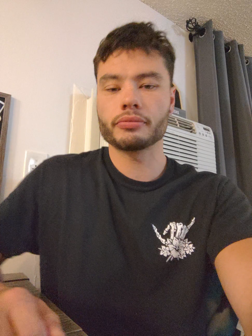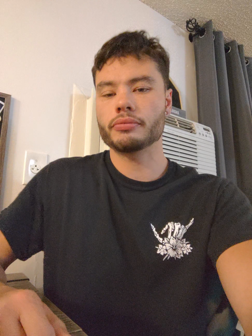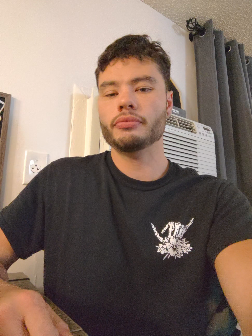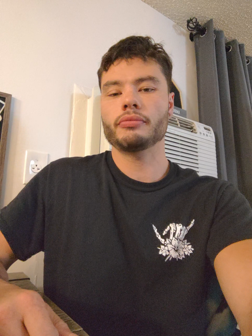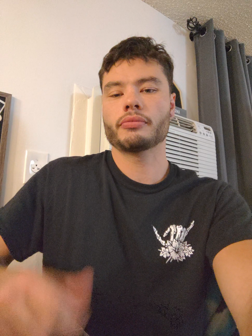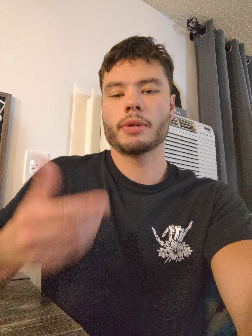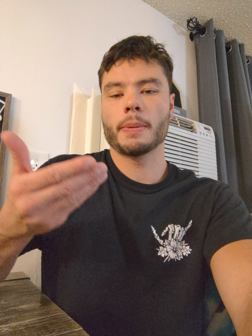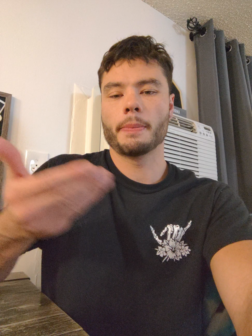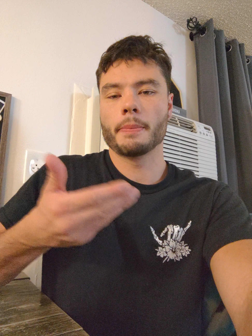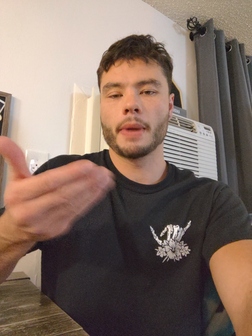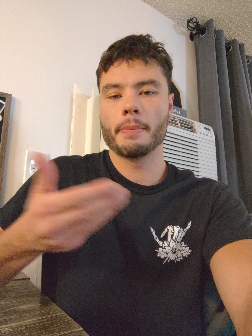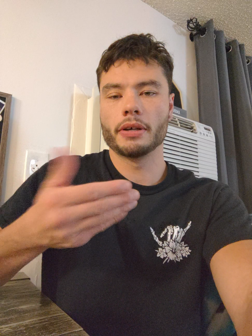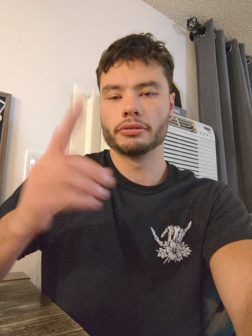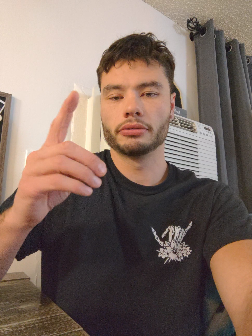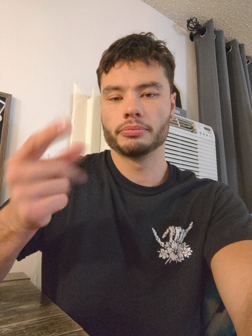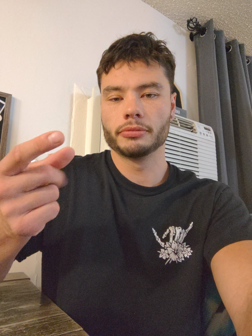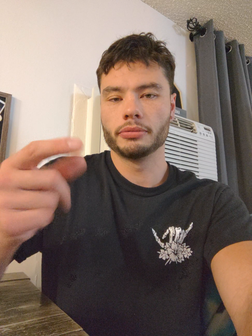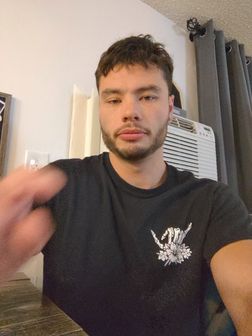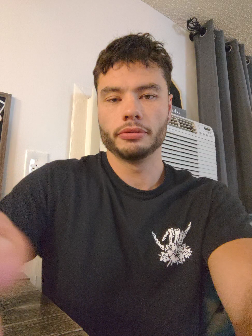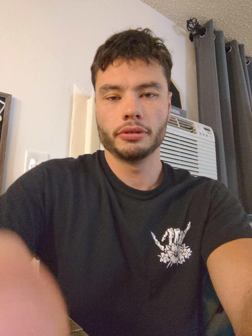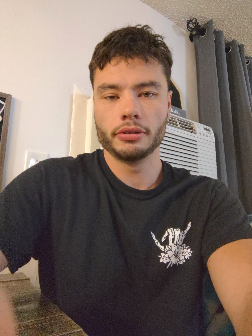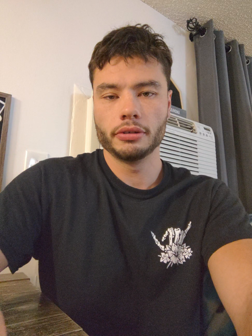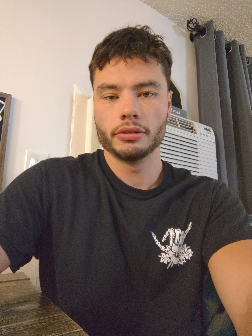puppy